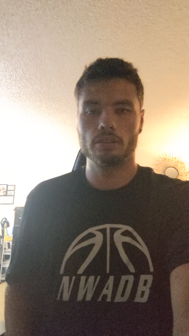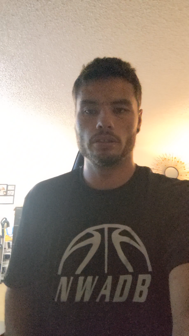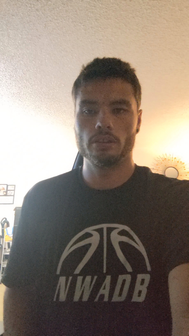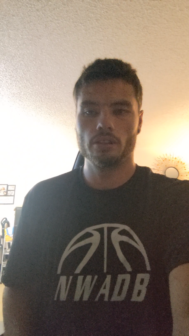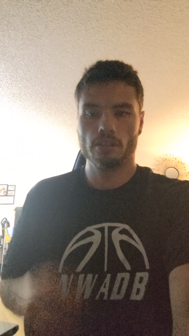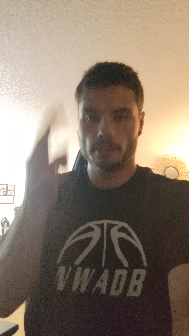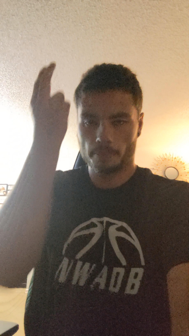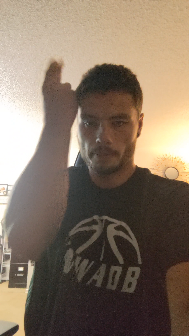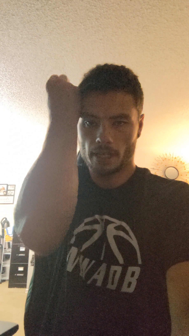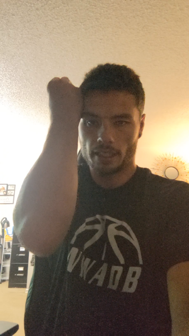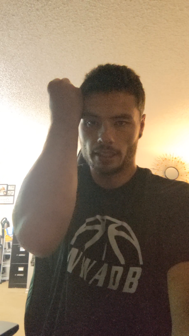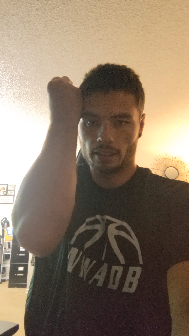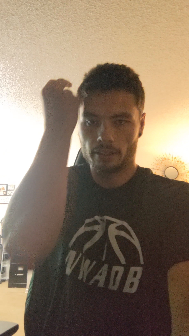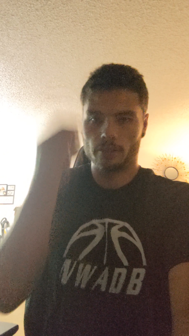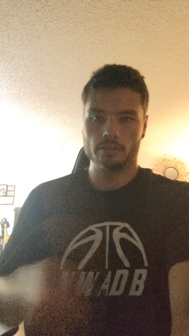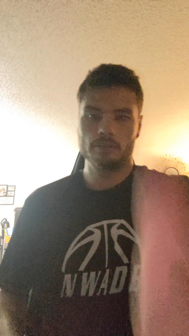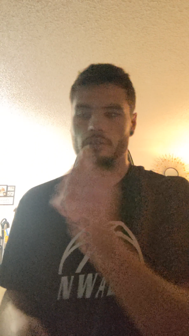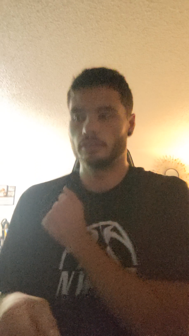bunny